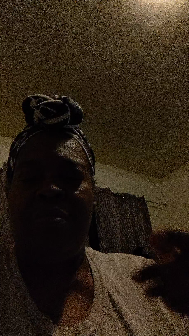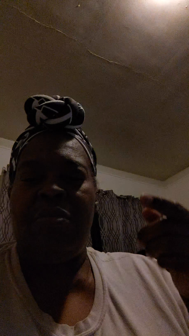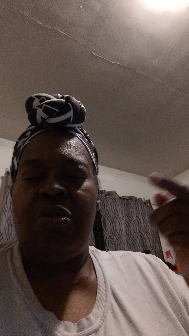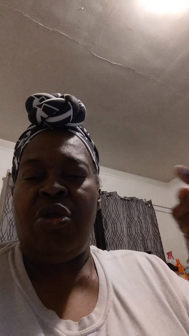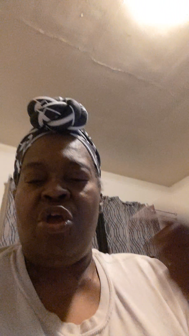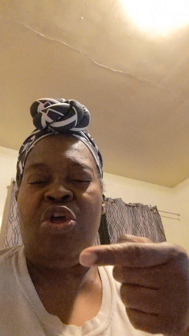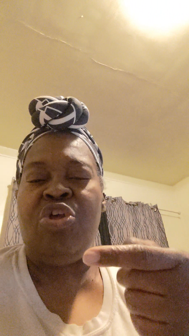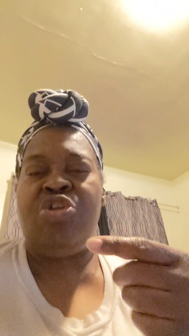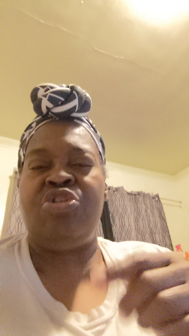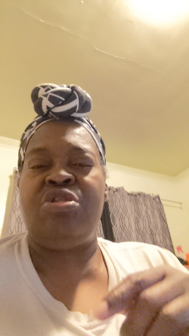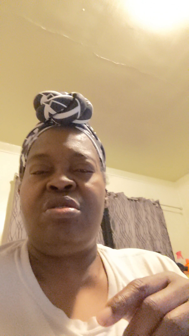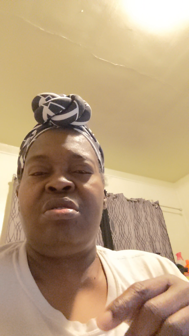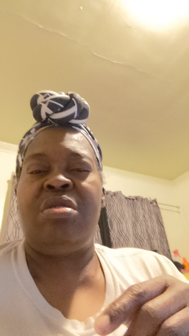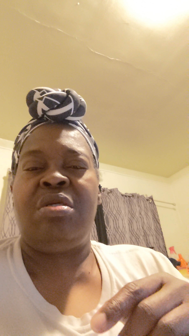hurt